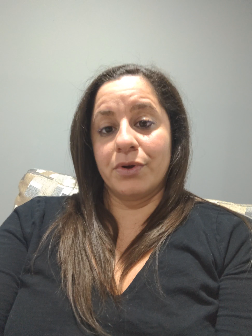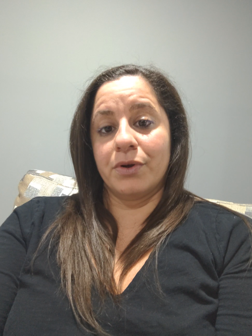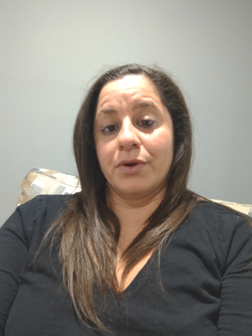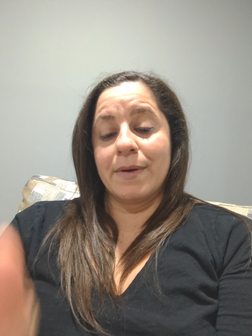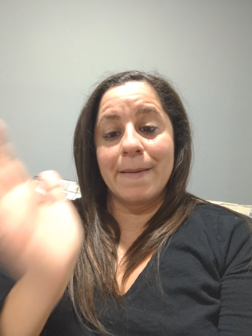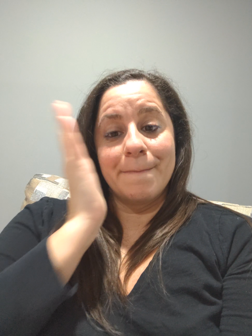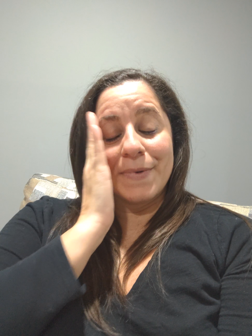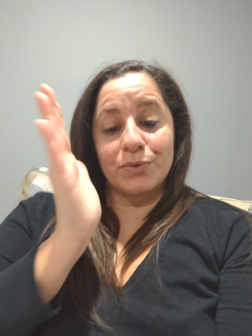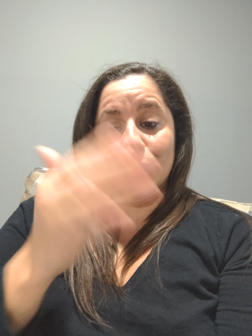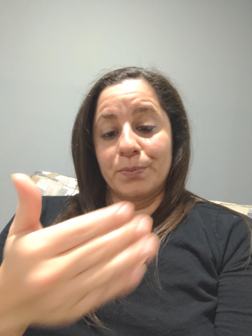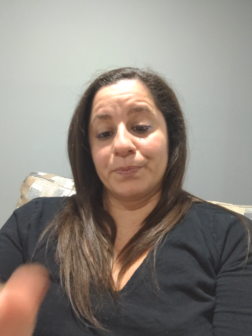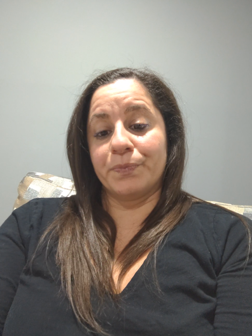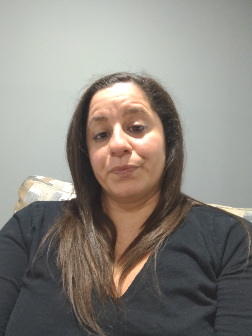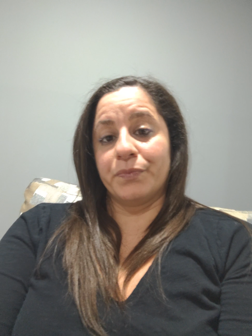bedroom